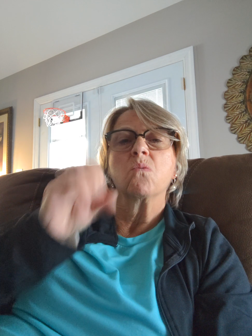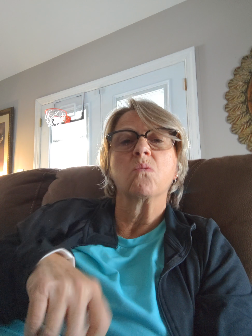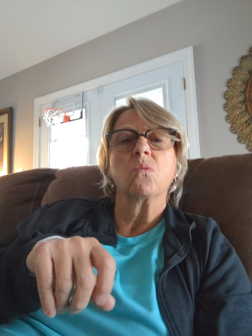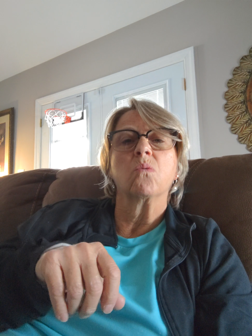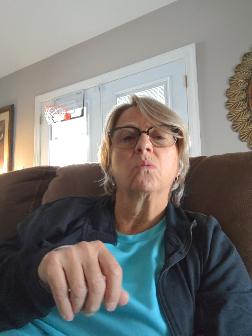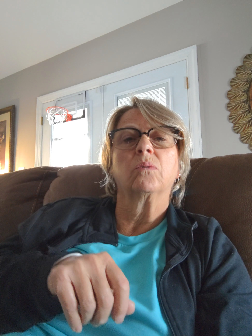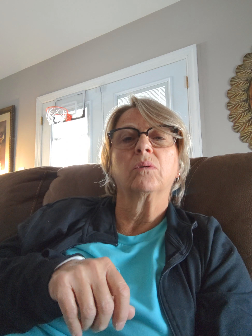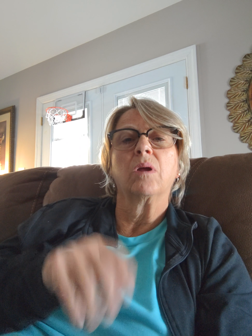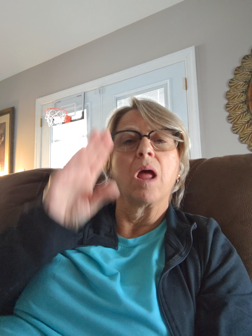old